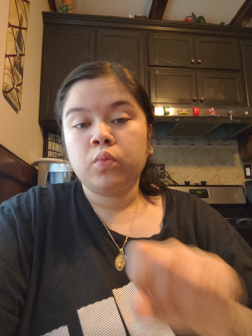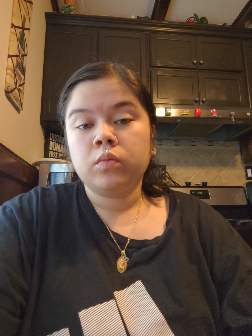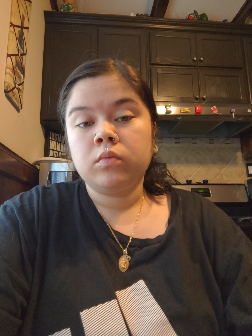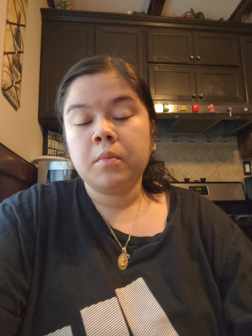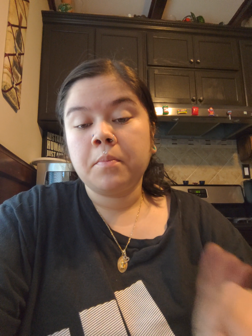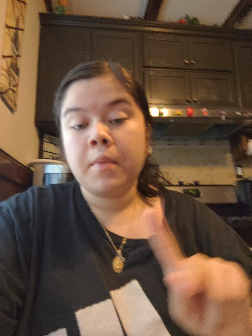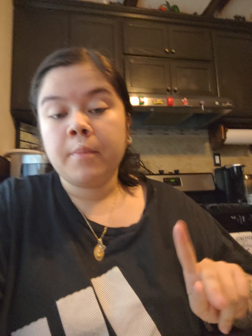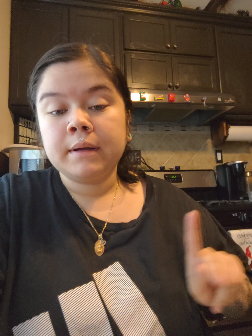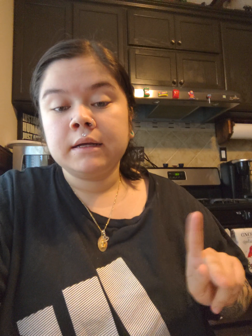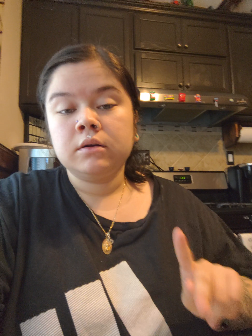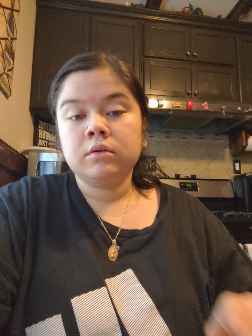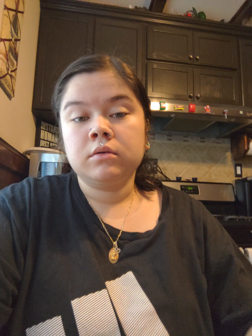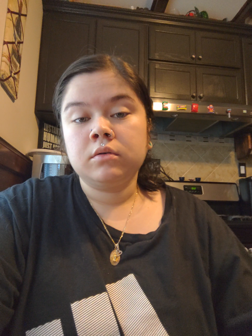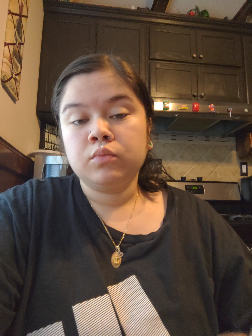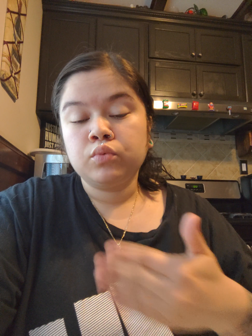puppy